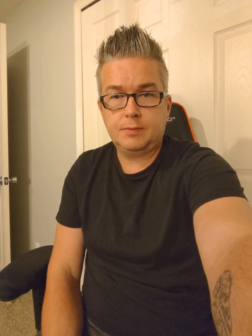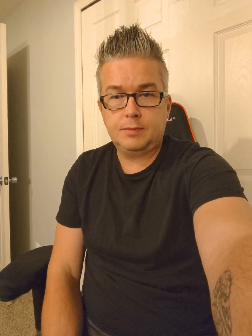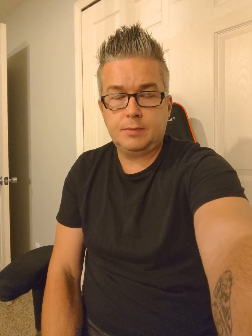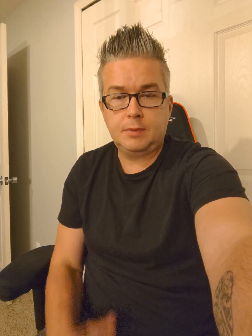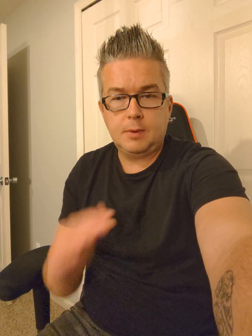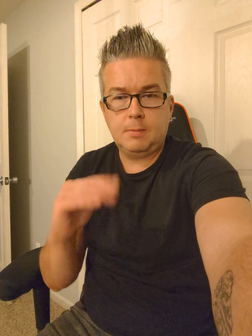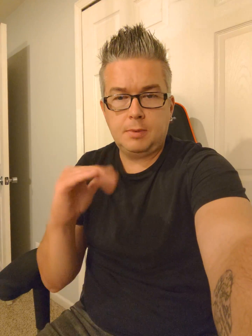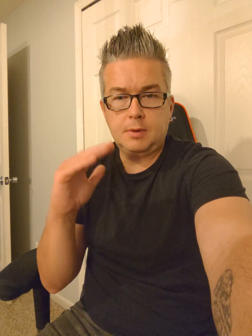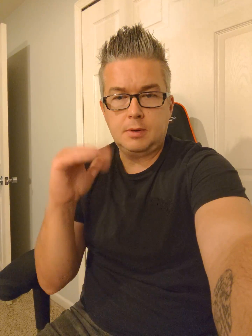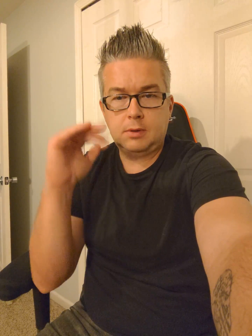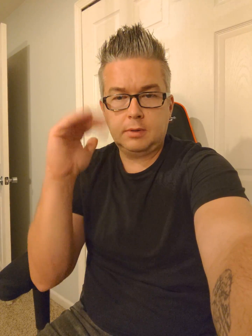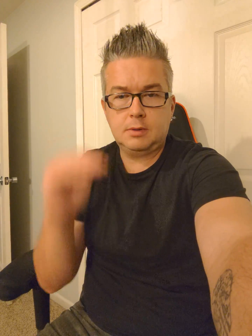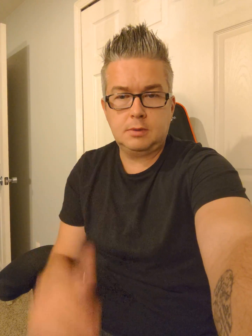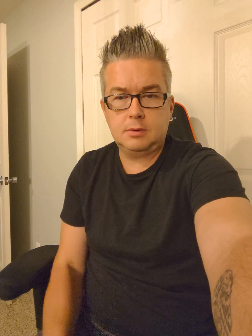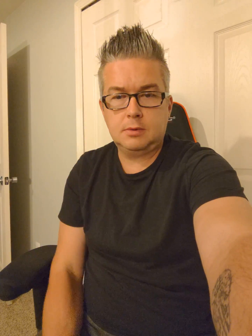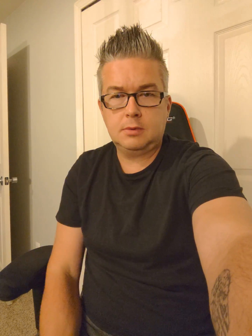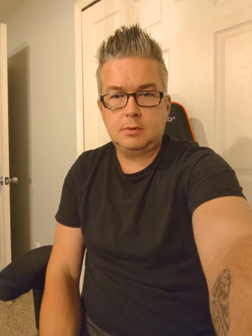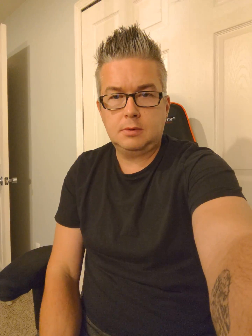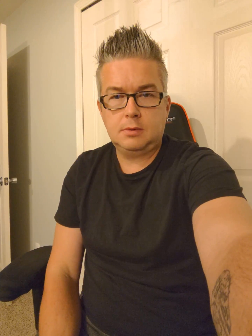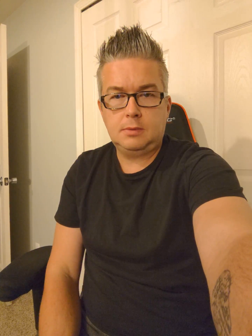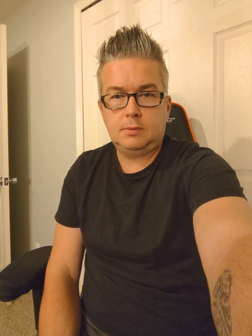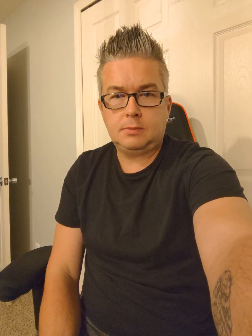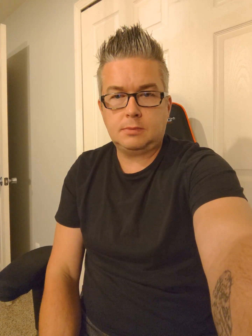build